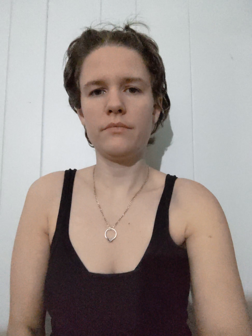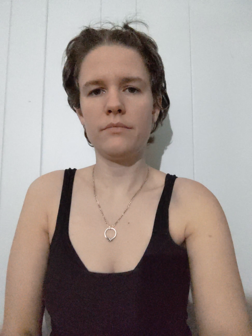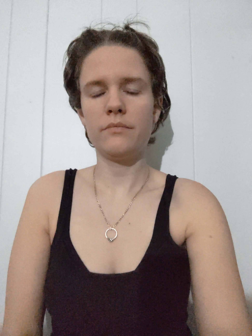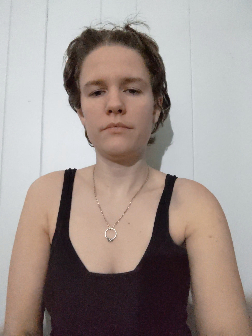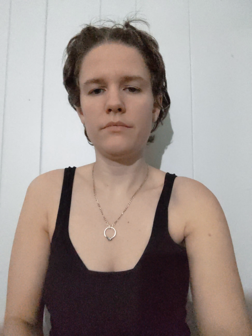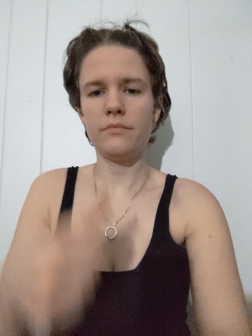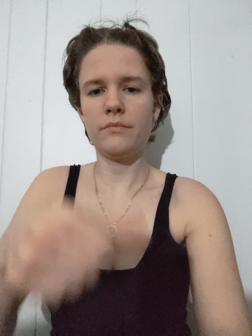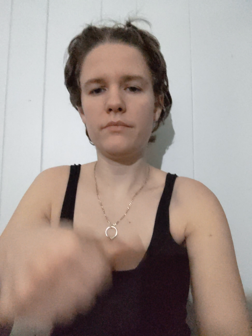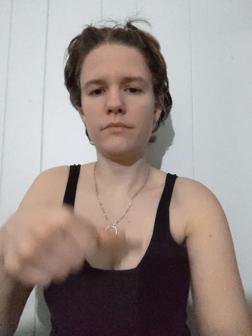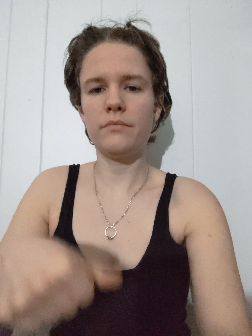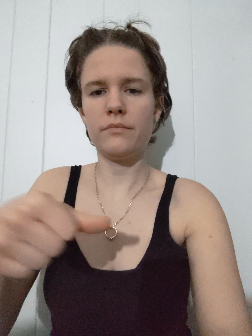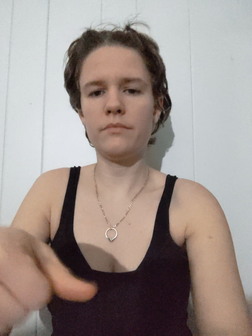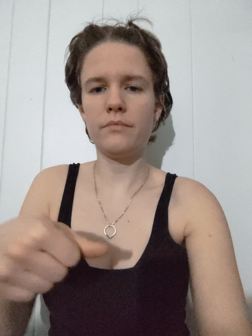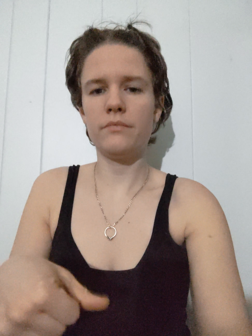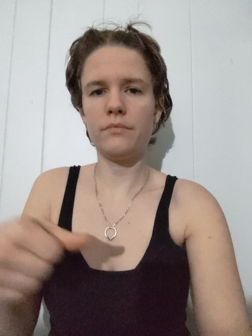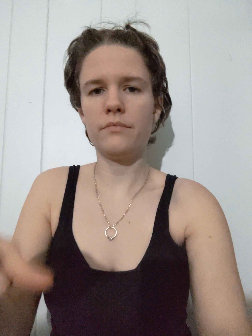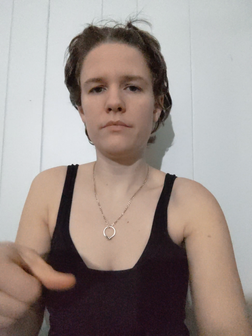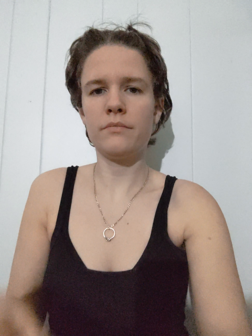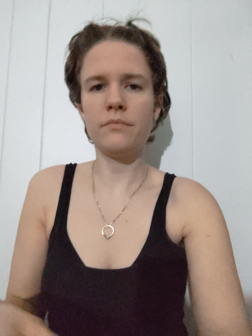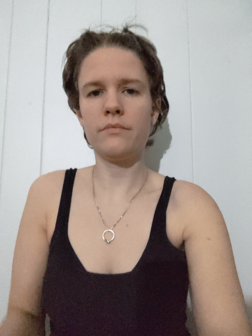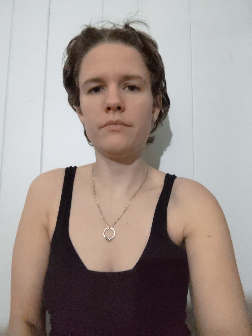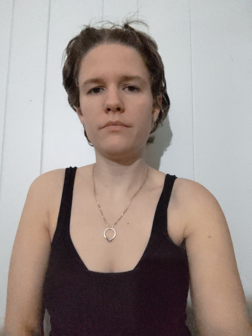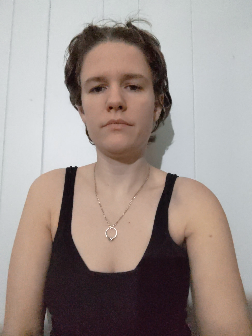puzzle